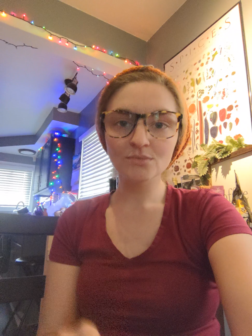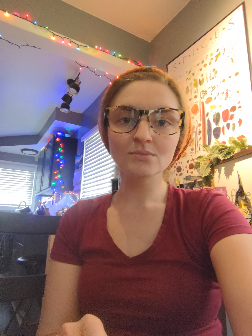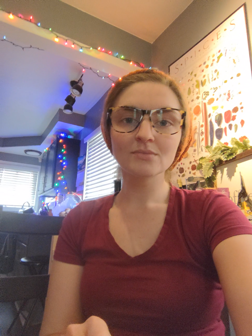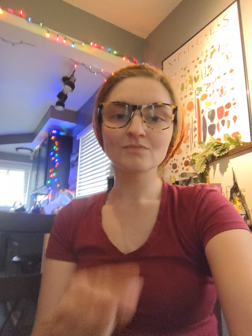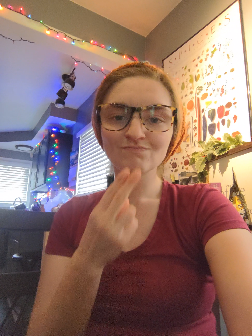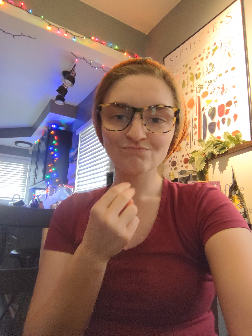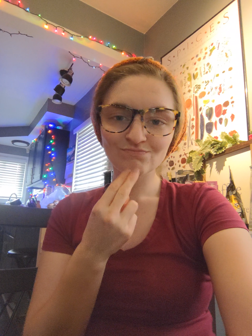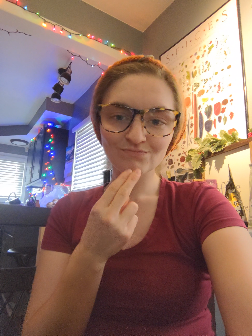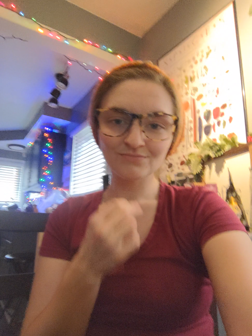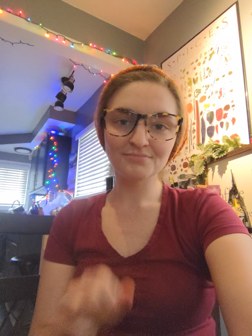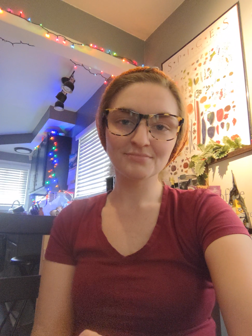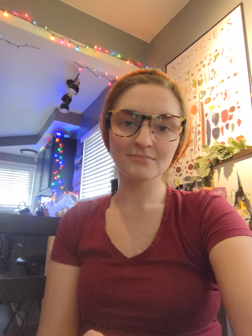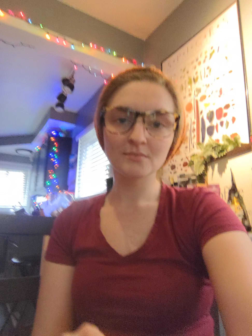cute